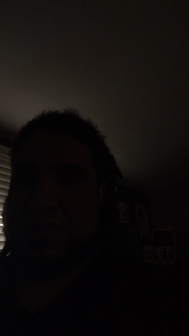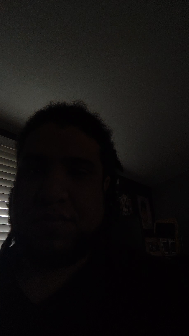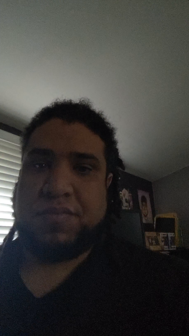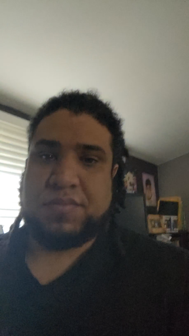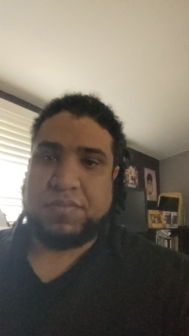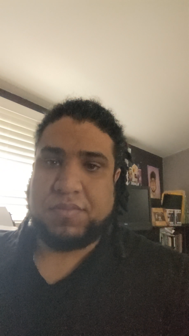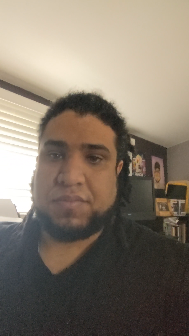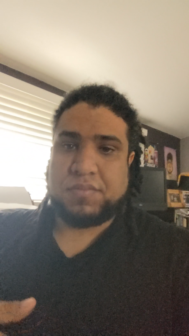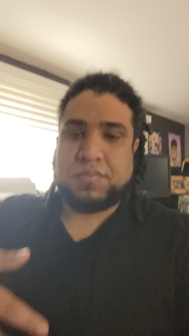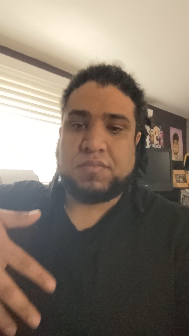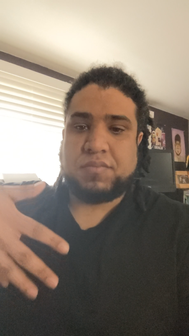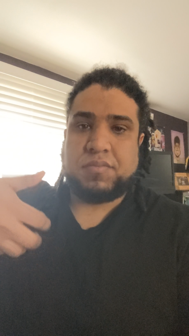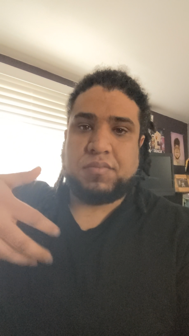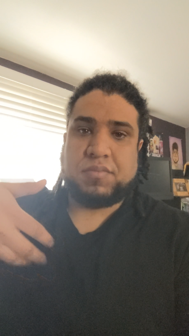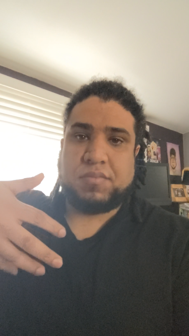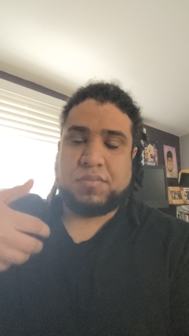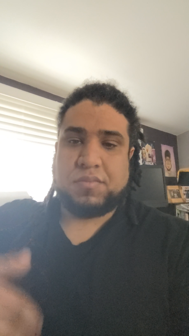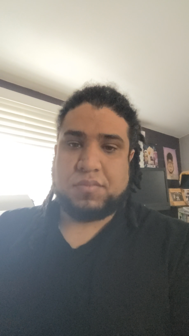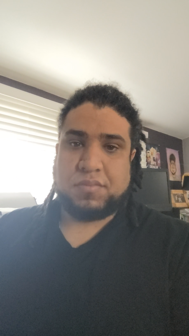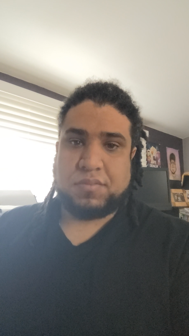monkey